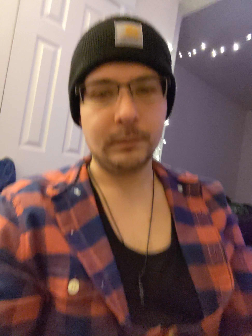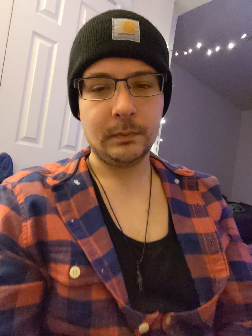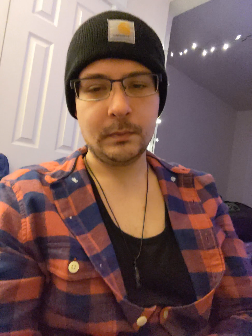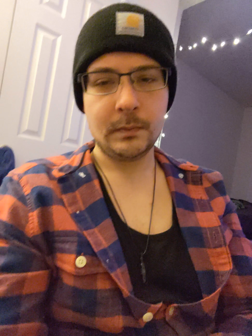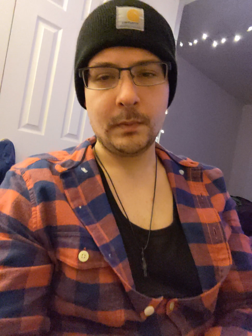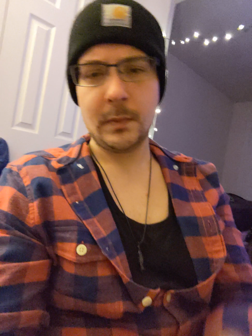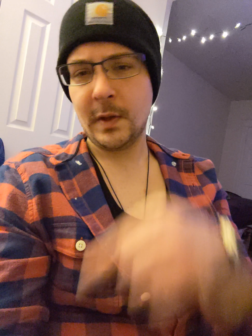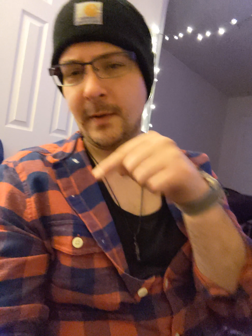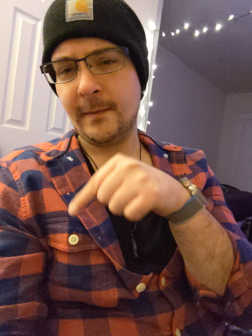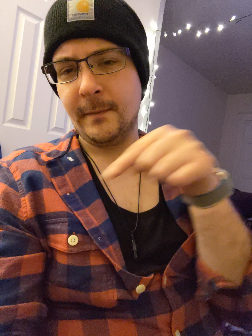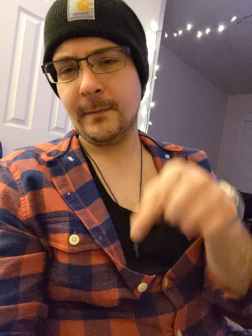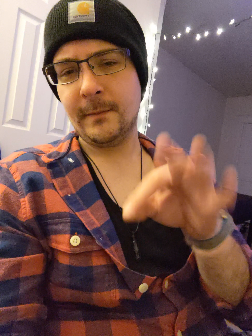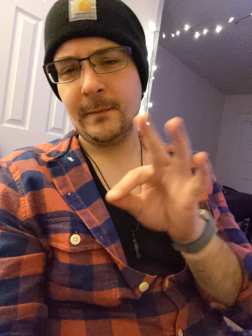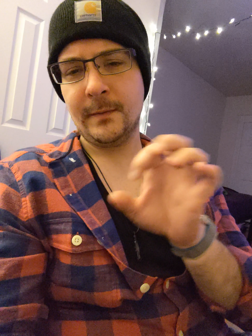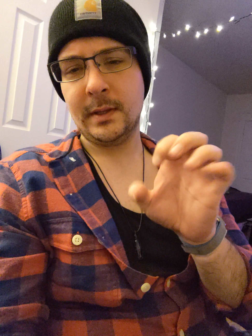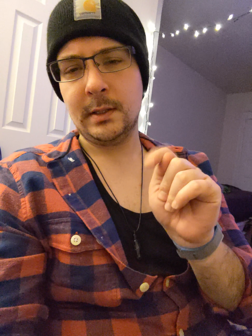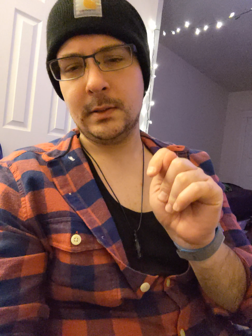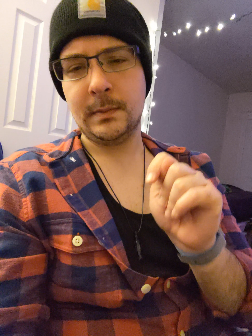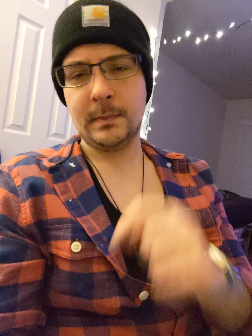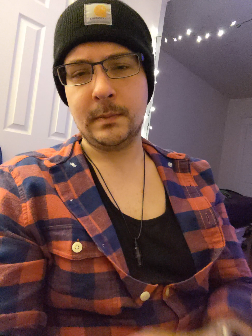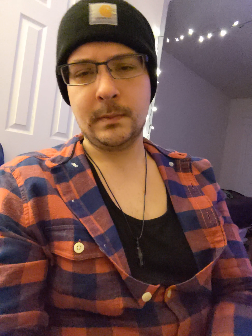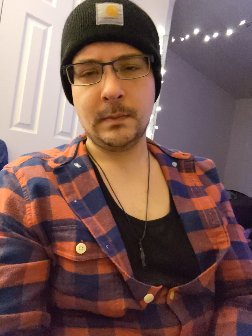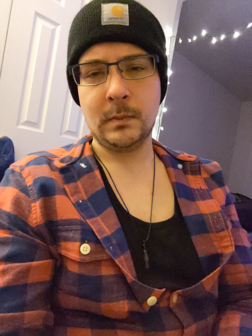feet